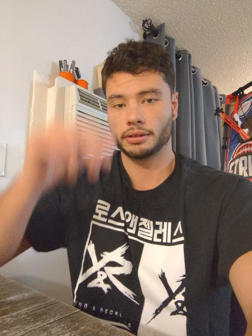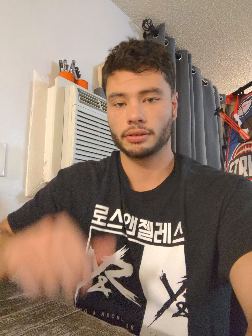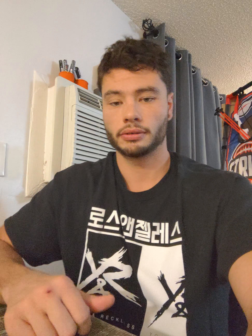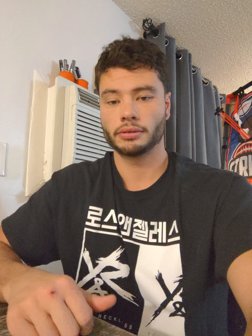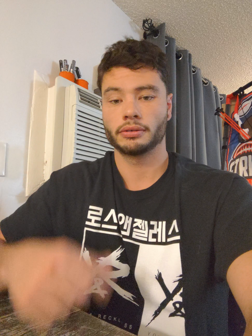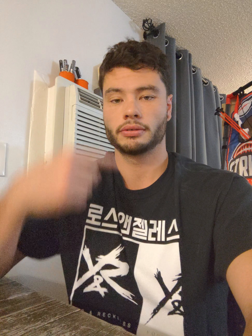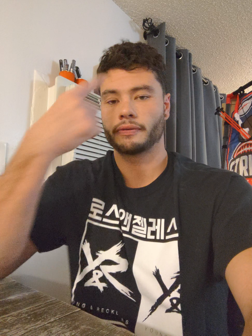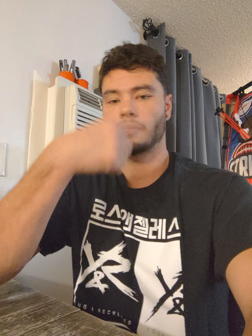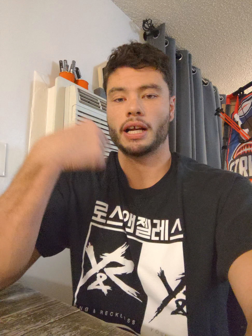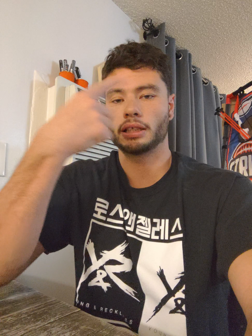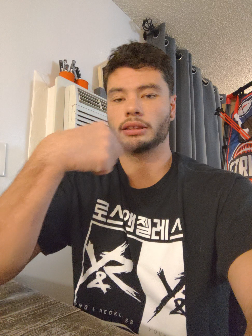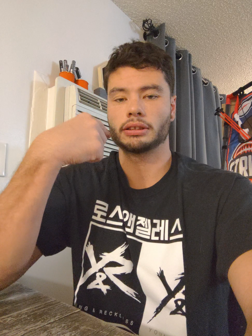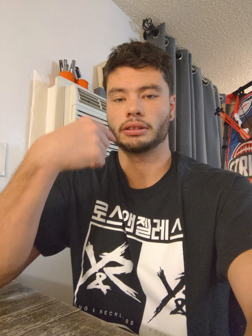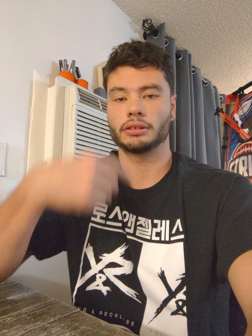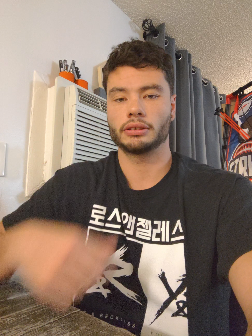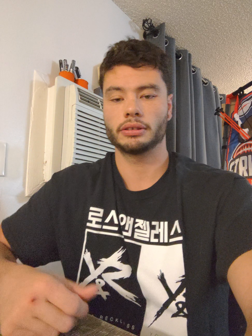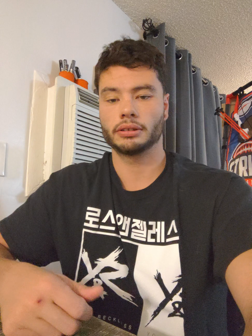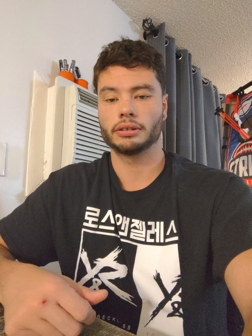face